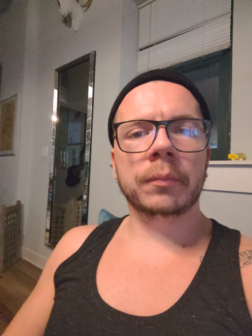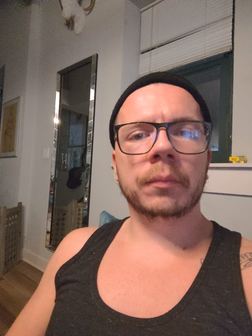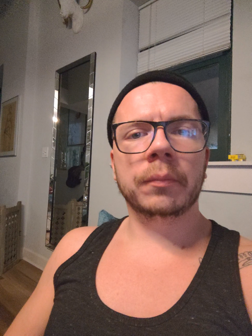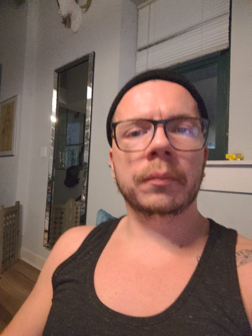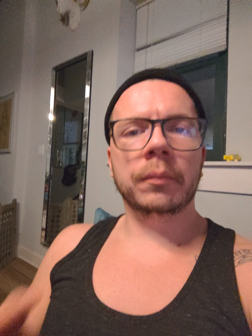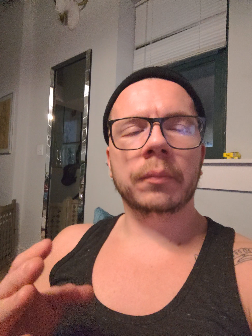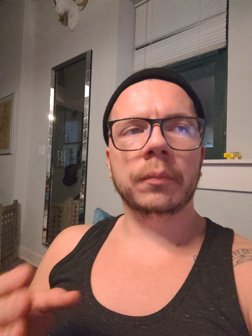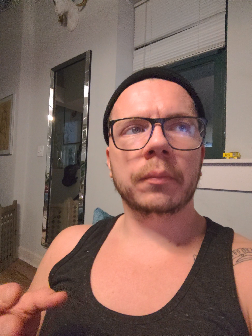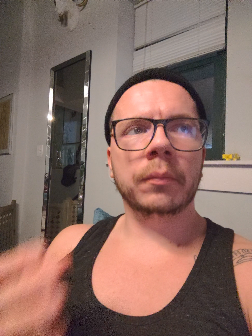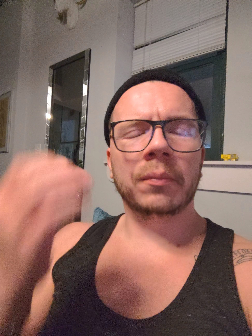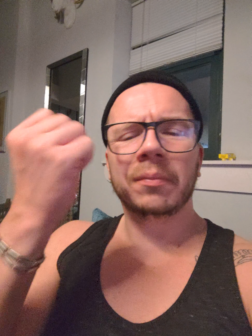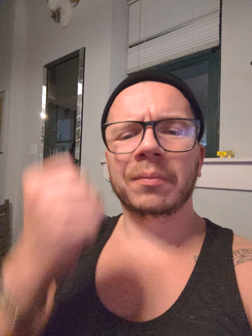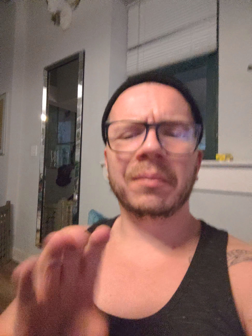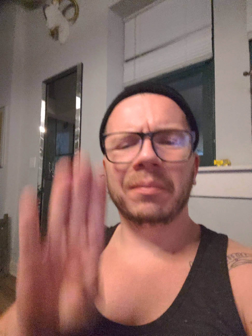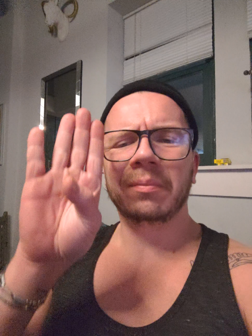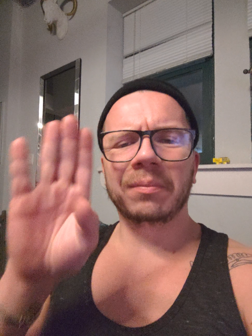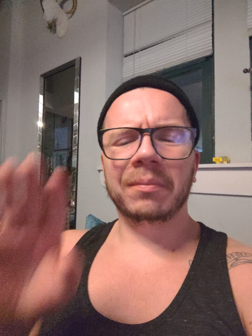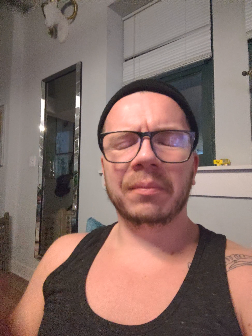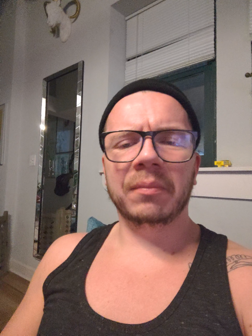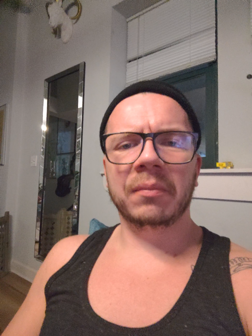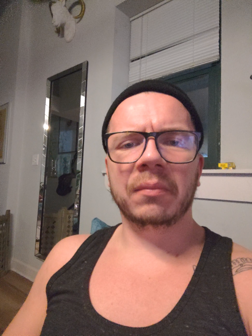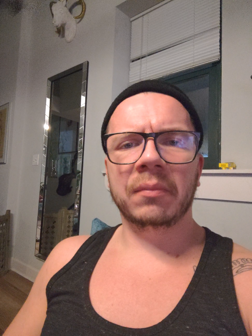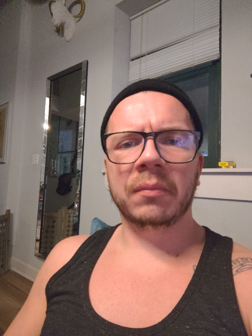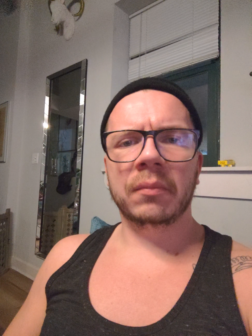mitten